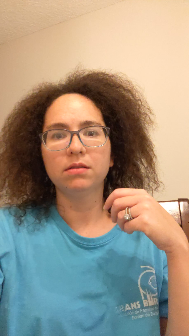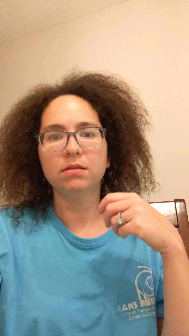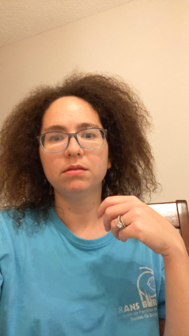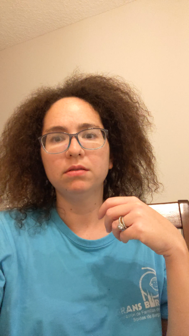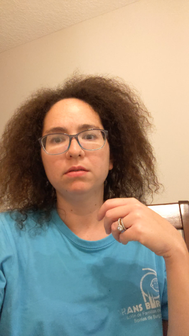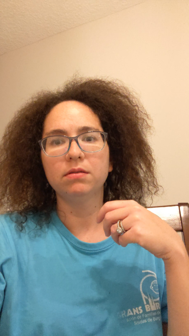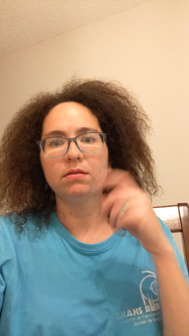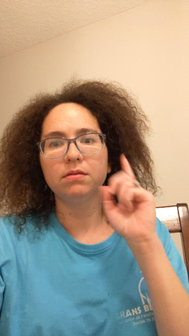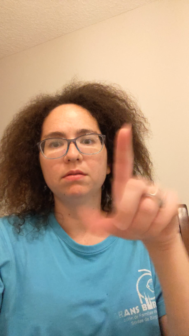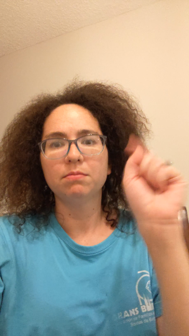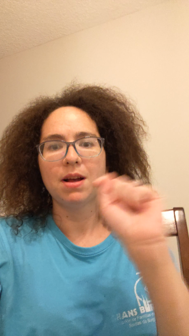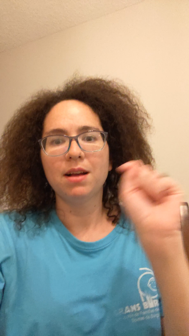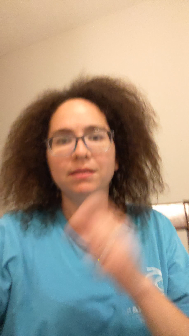go potty